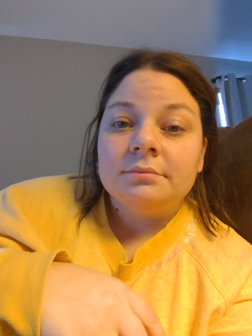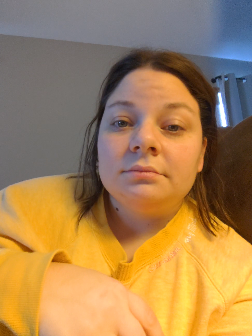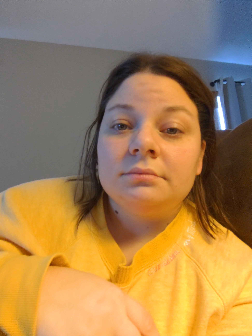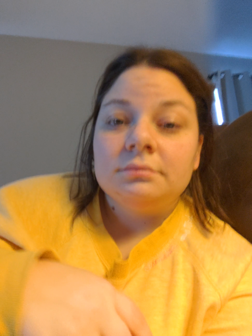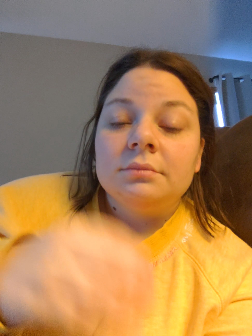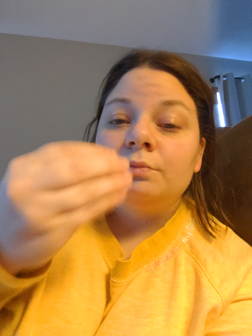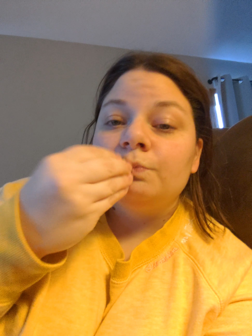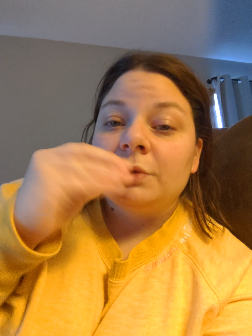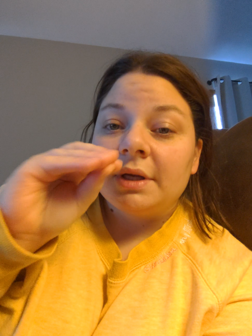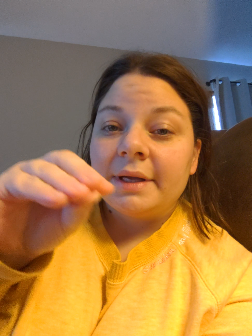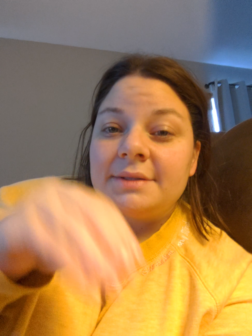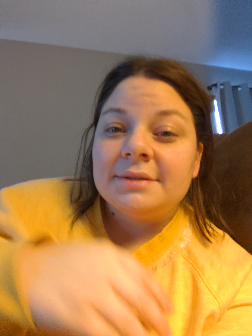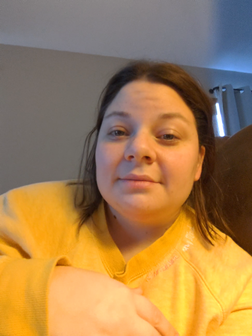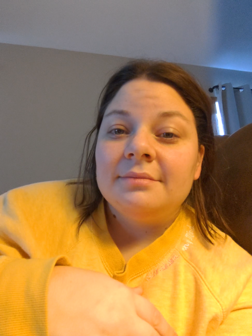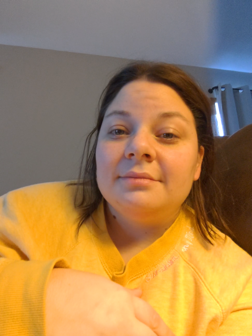kiss